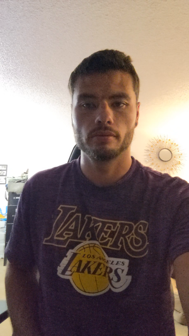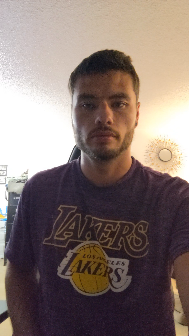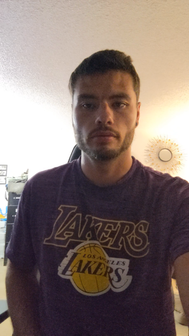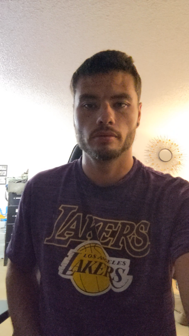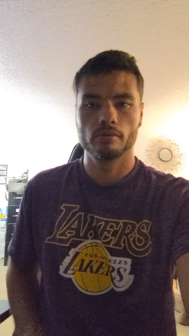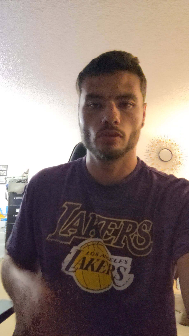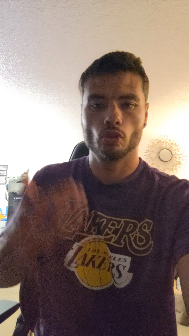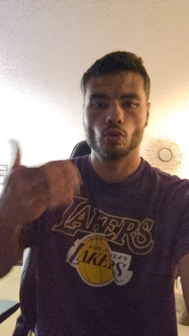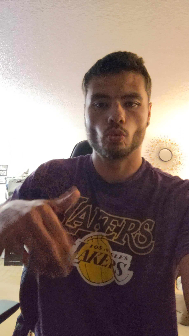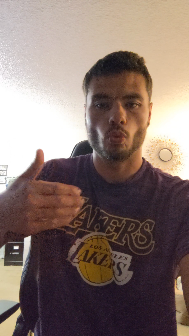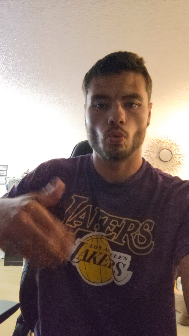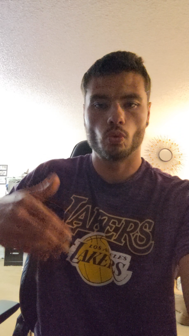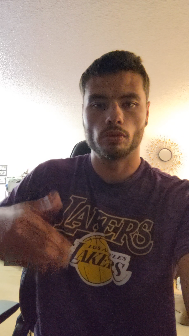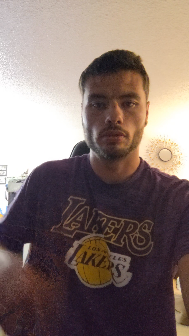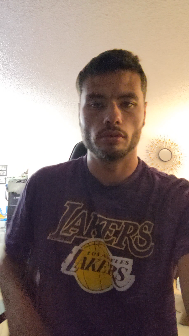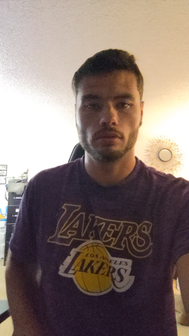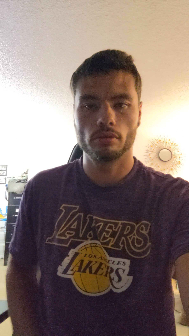shorts